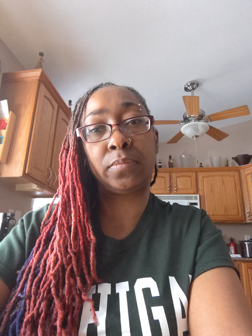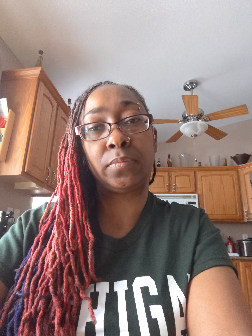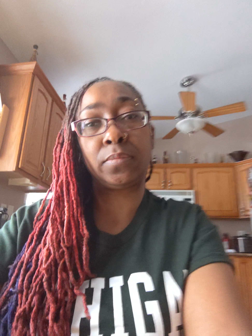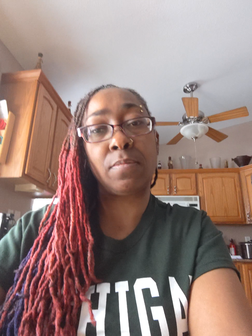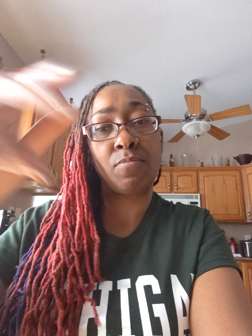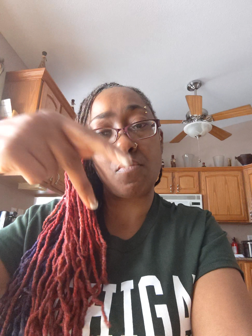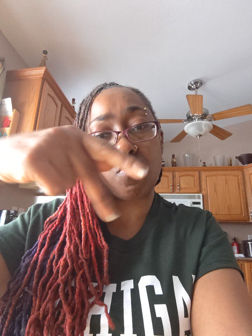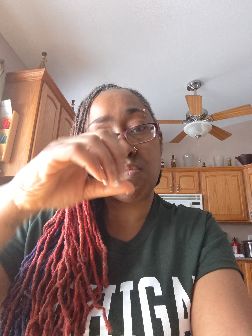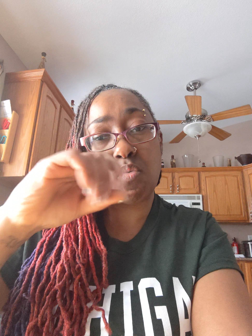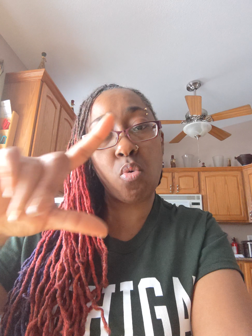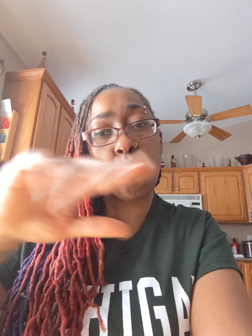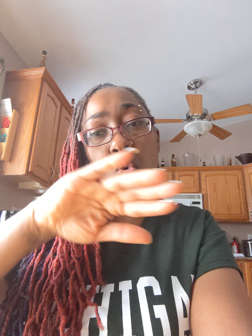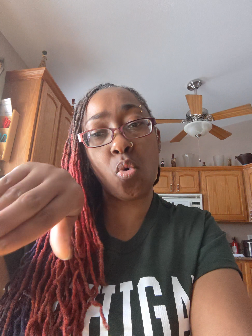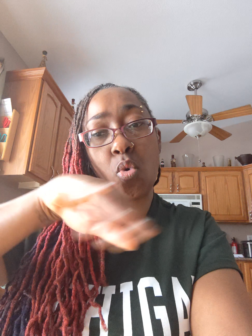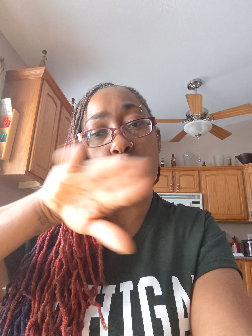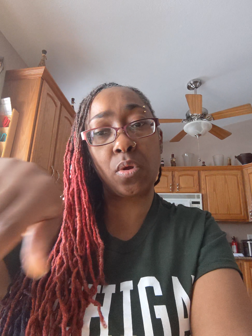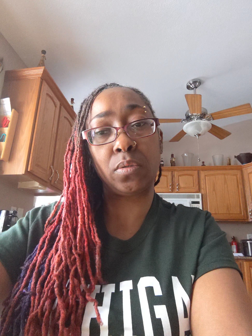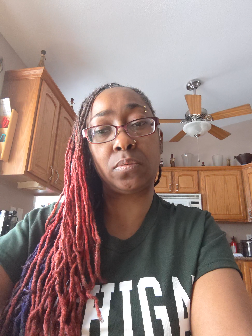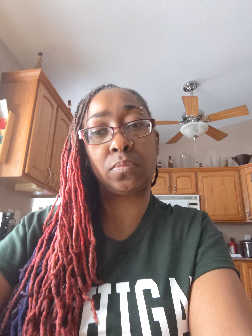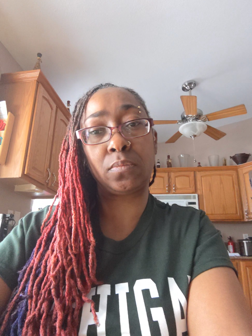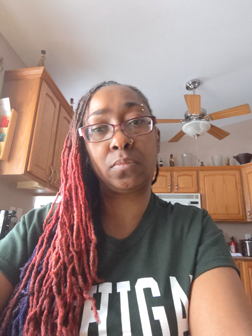pool